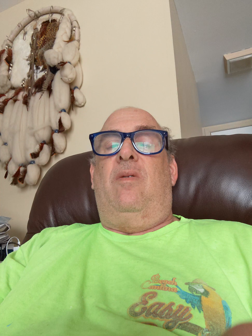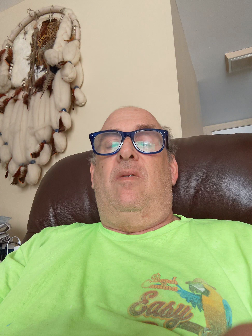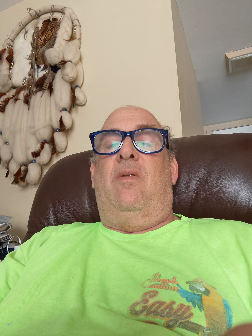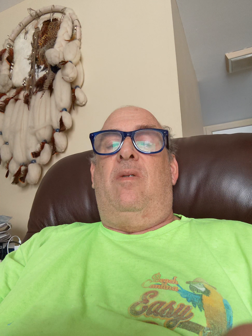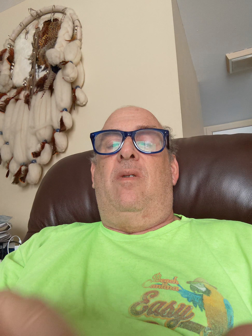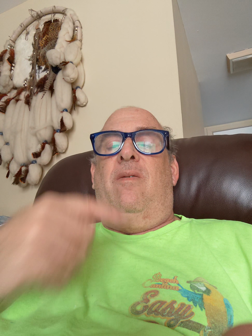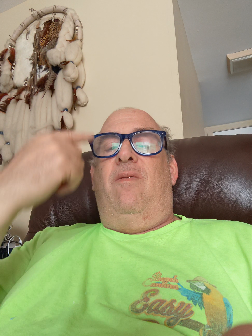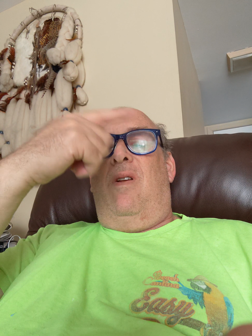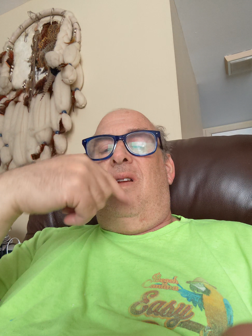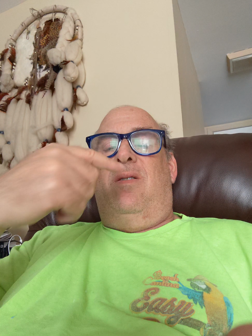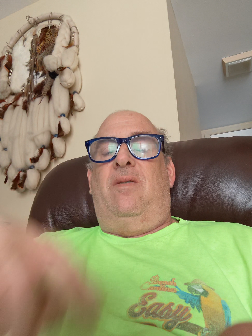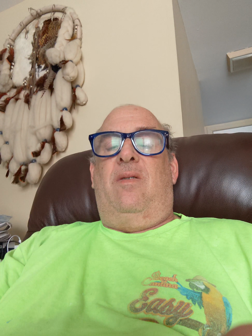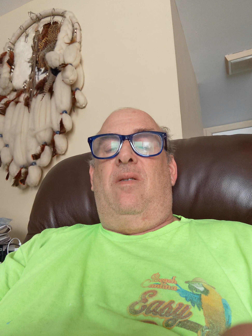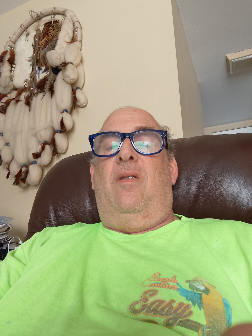face